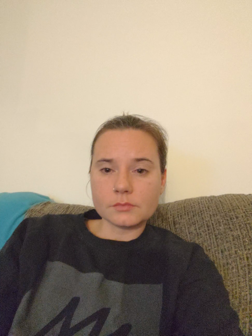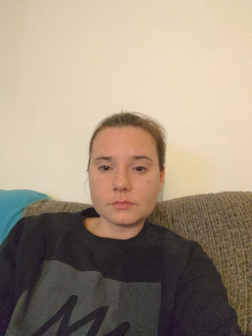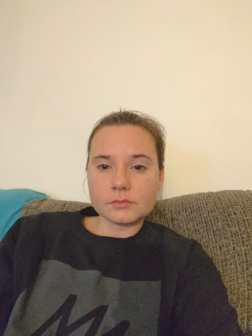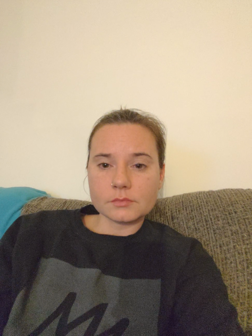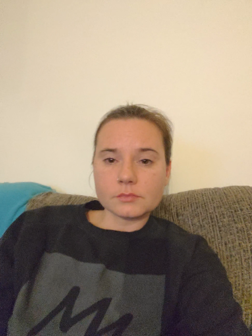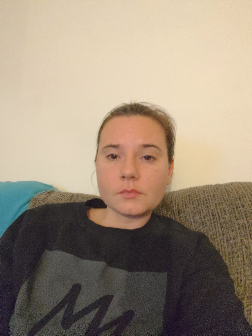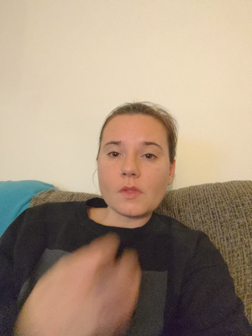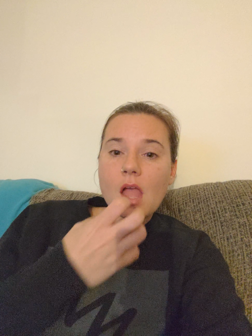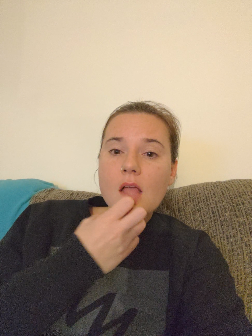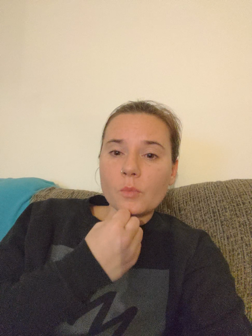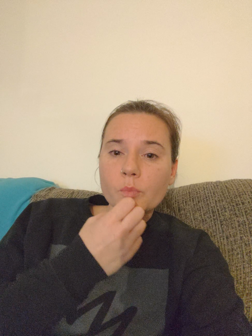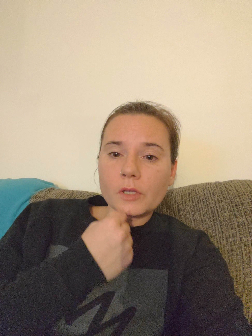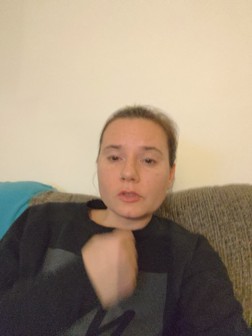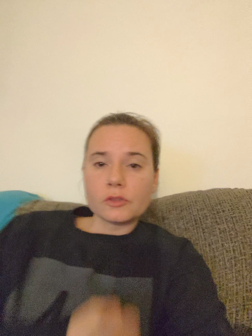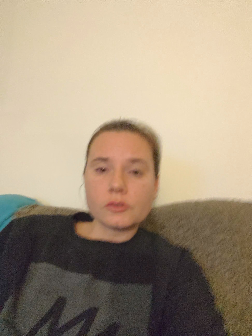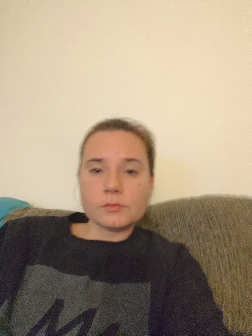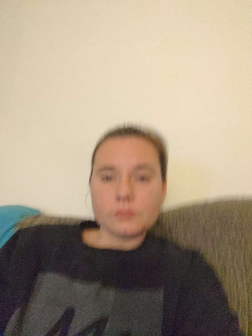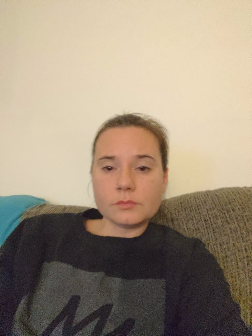underwear